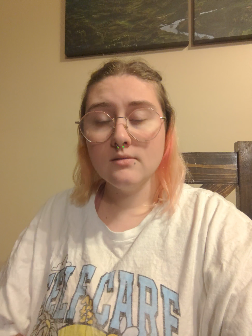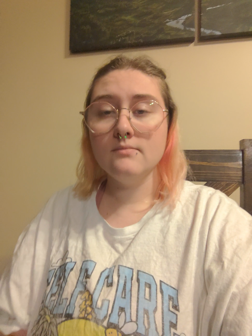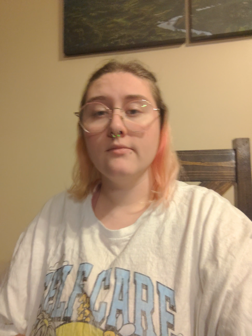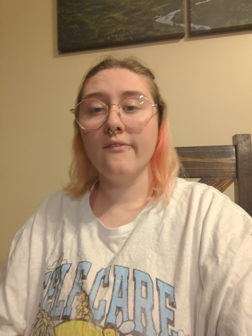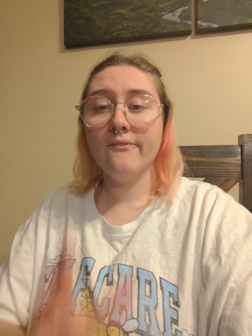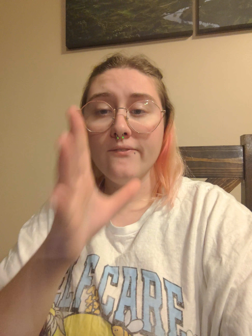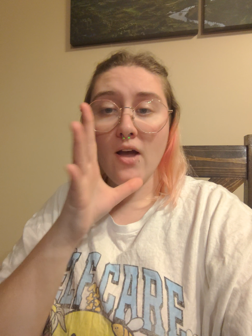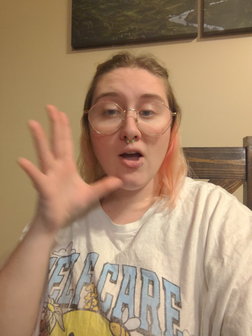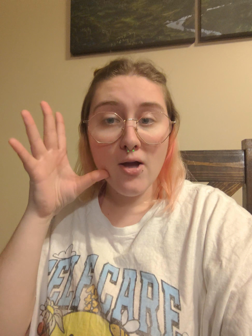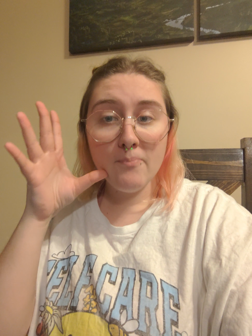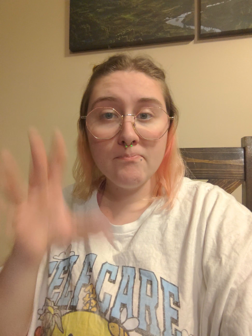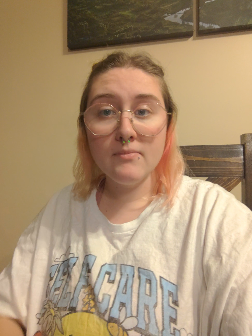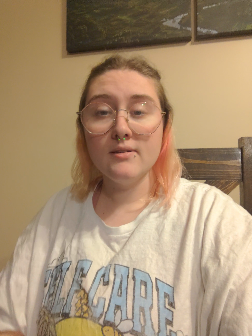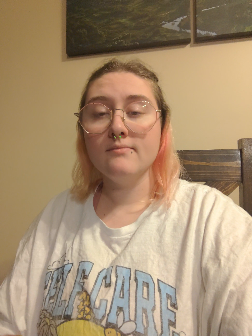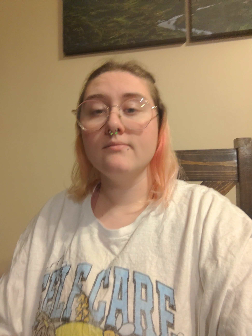farm